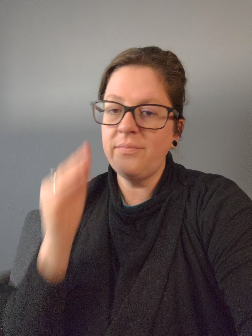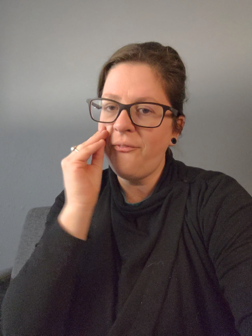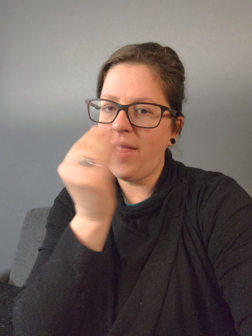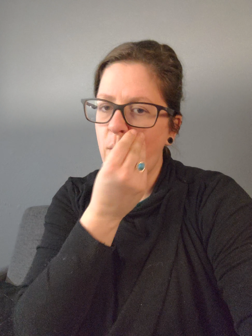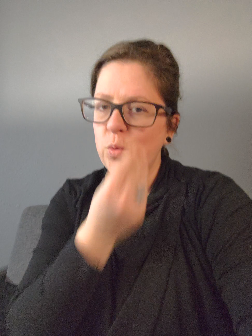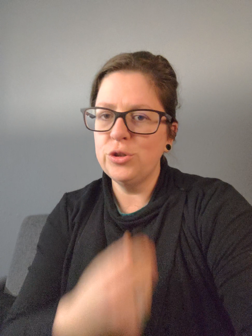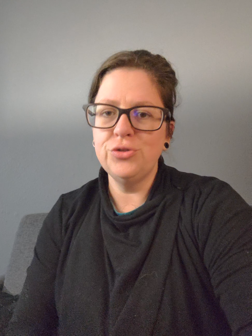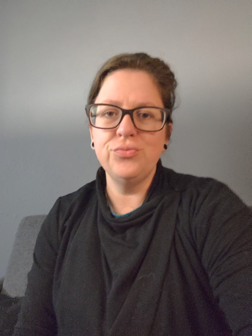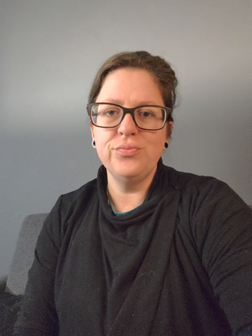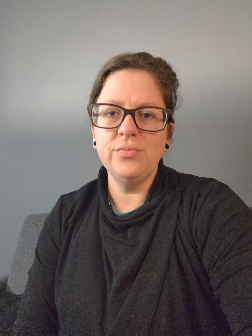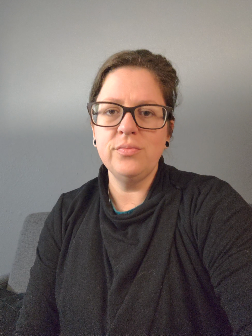flower